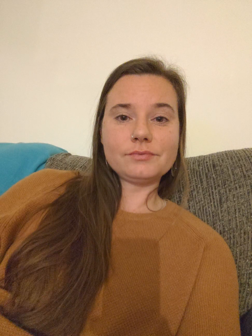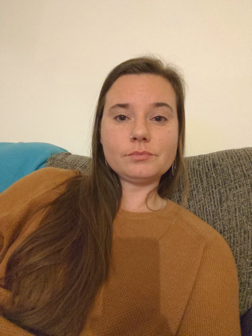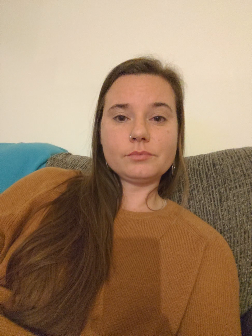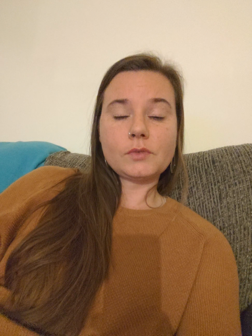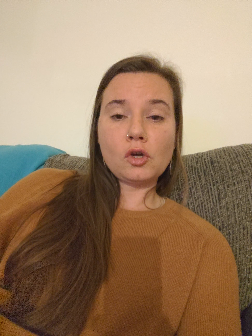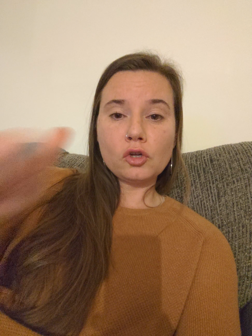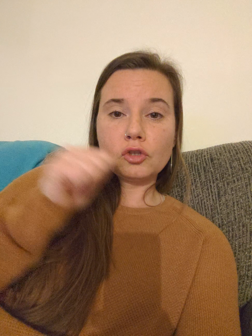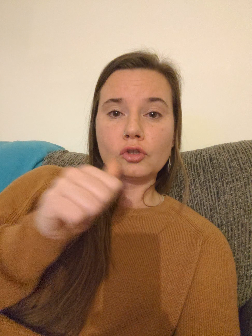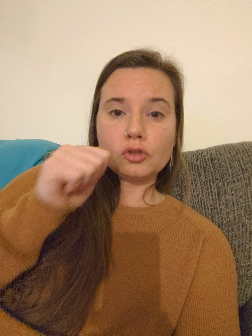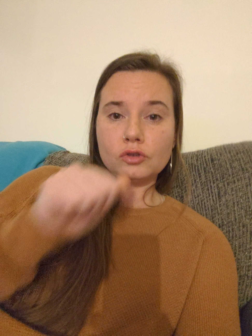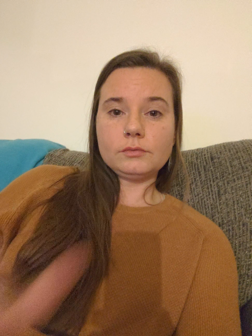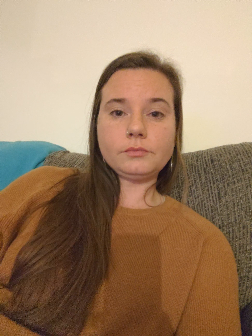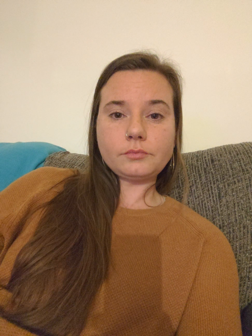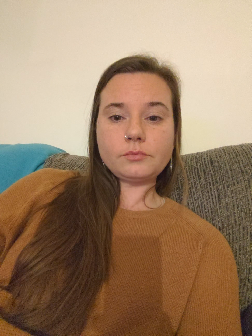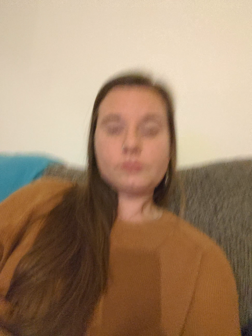girl